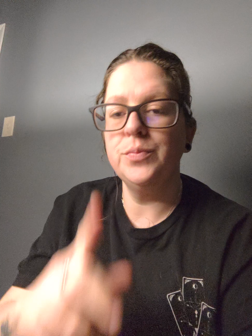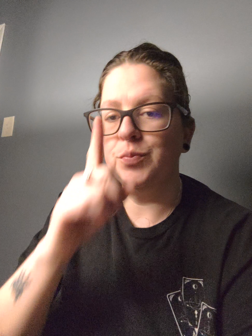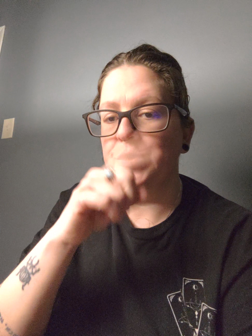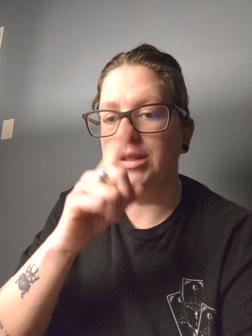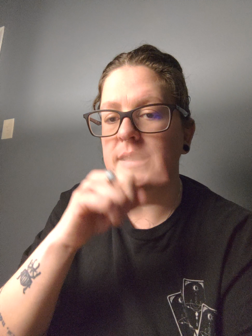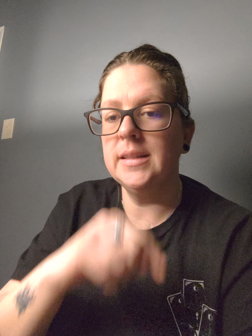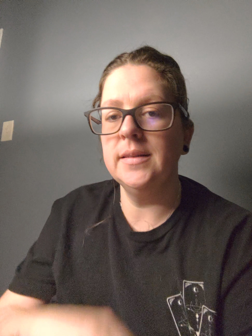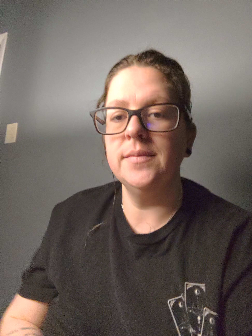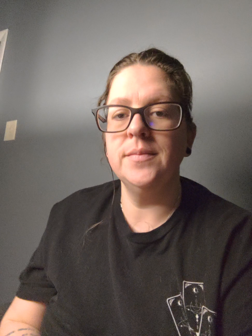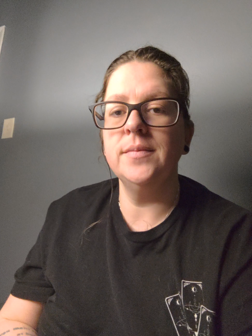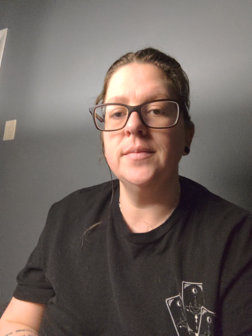pretend